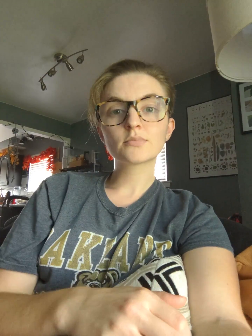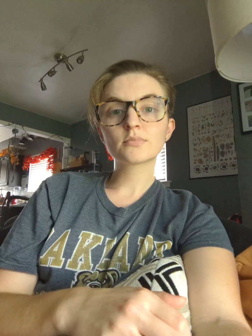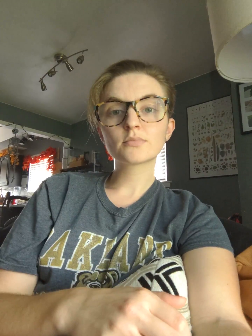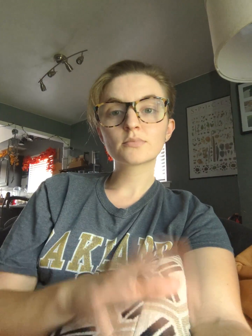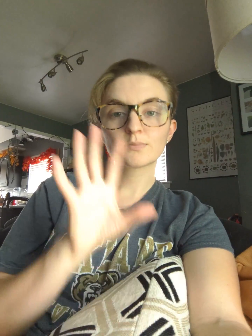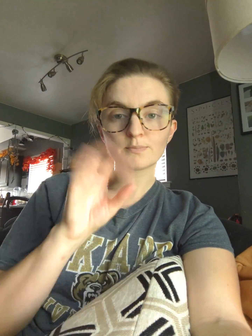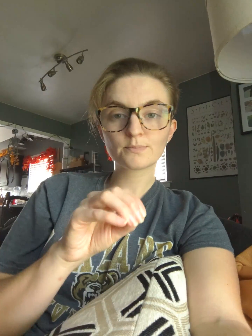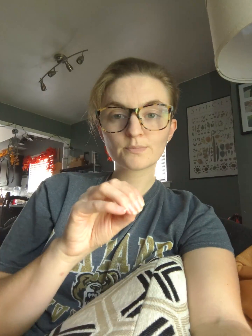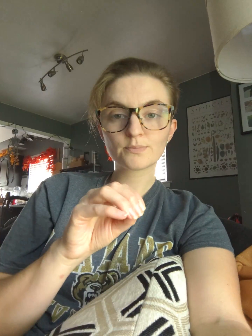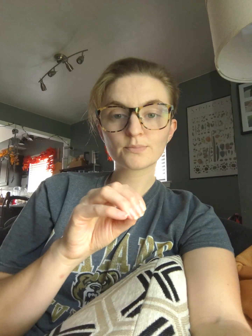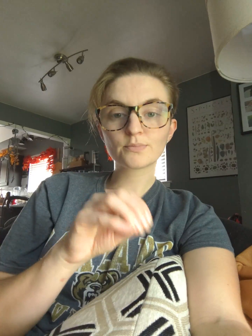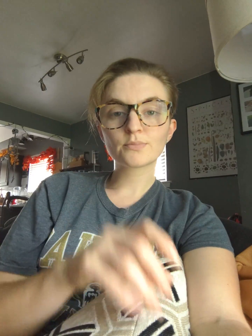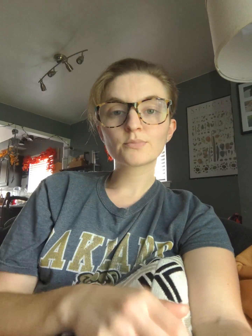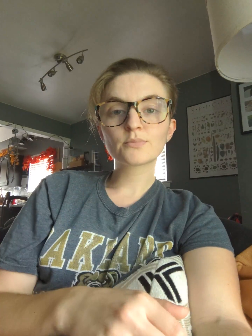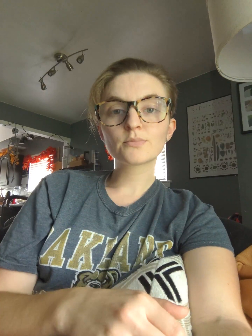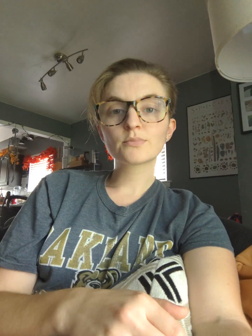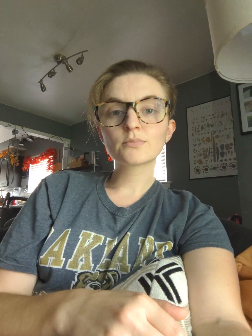bite